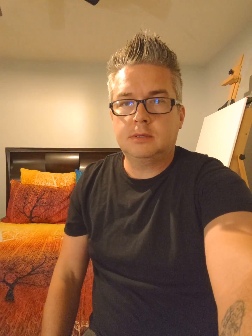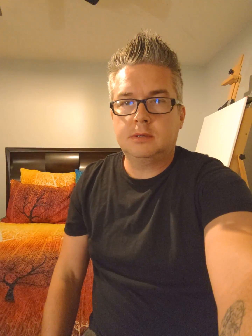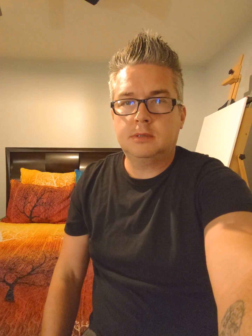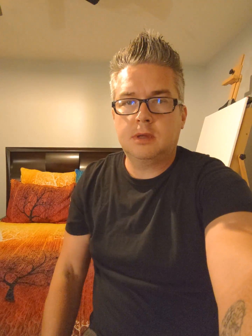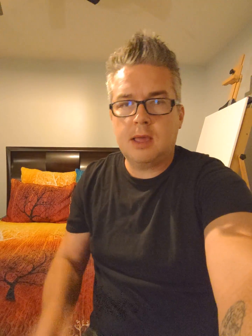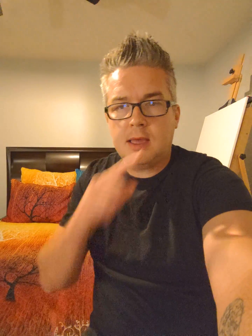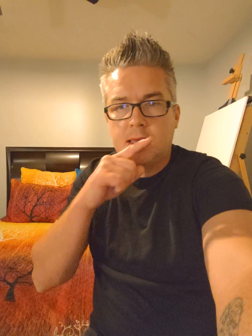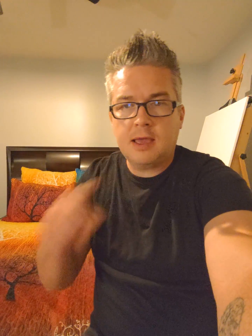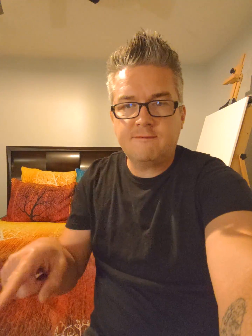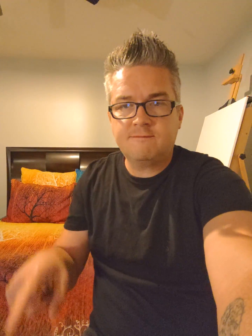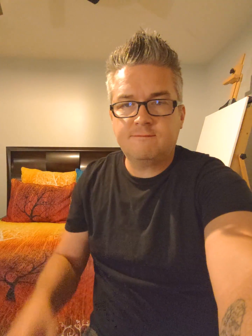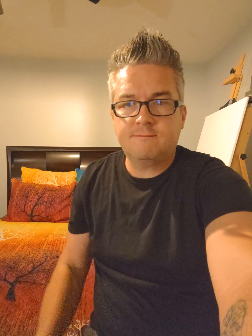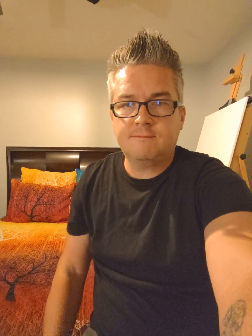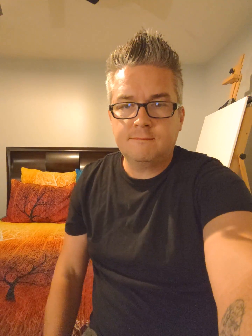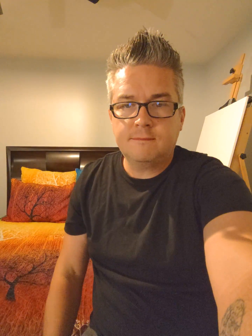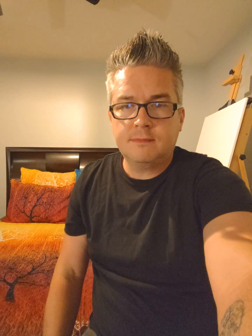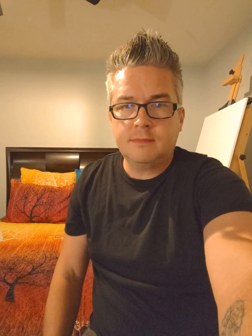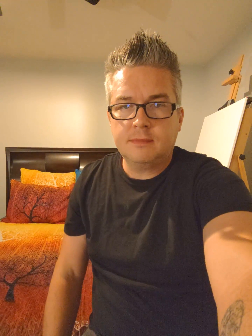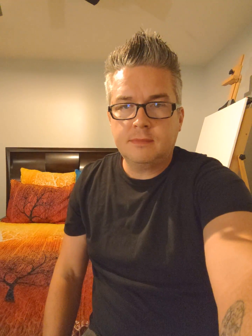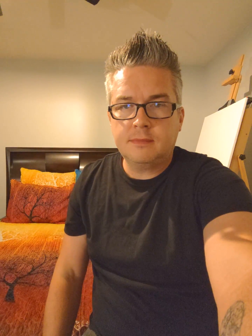cut